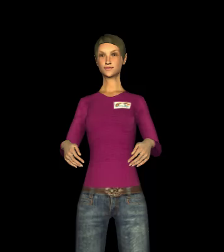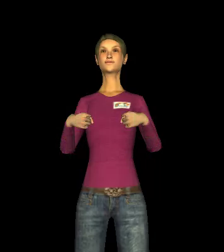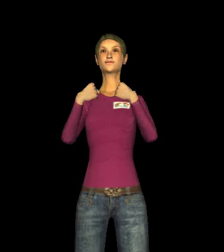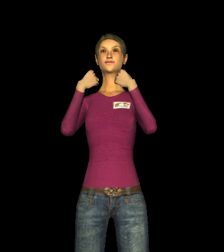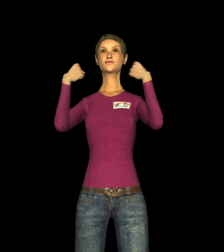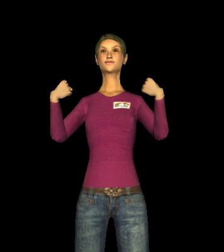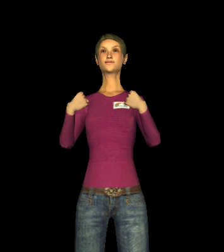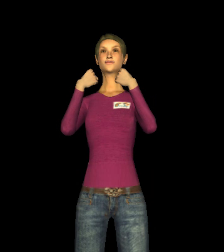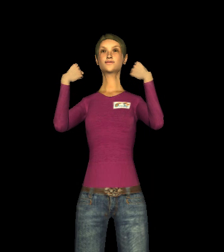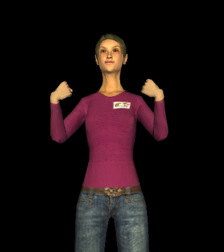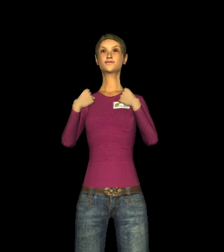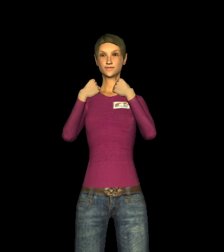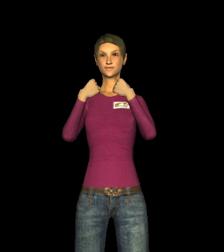إجراء